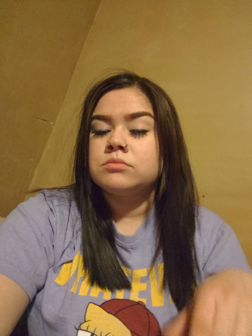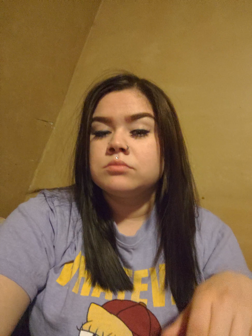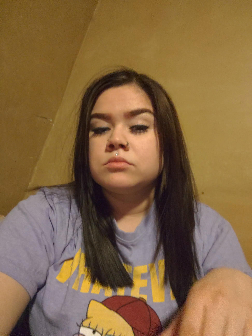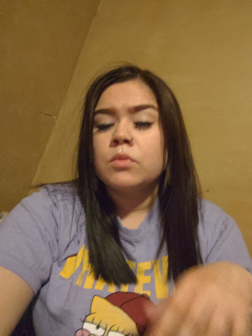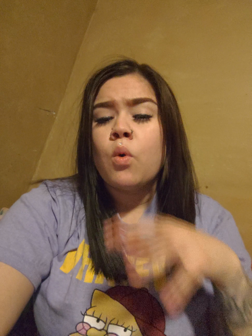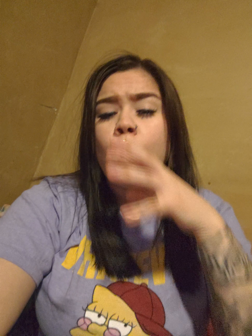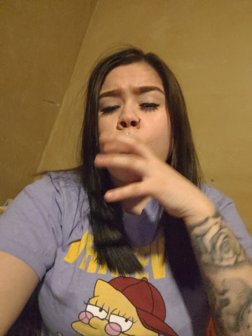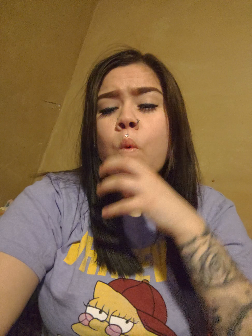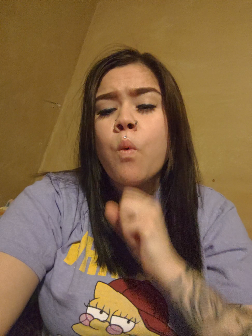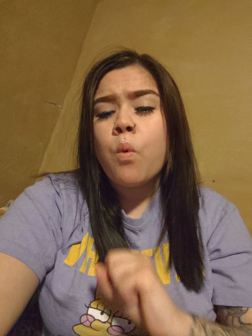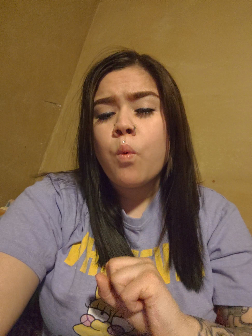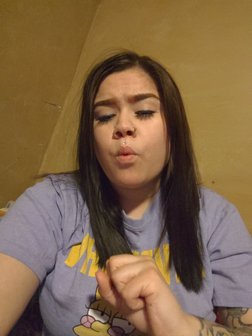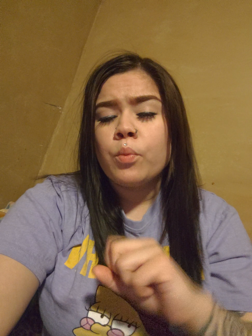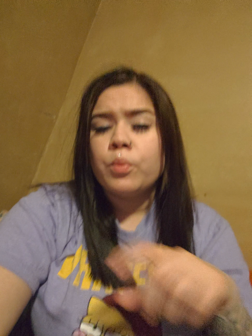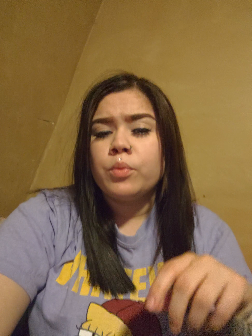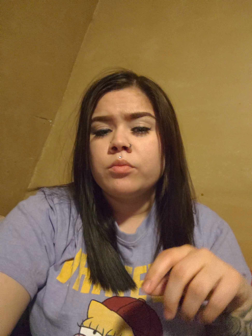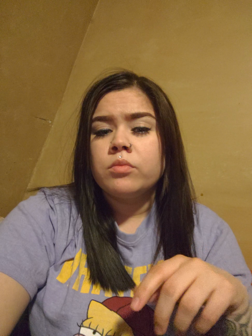old